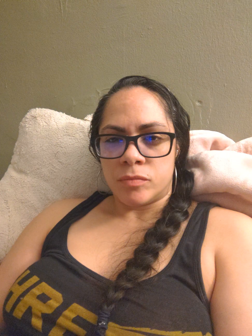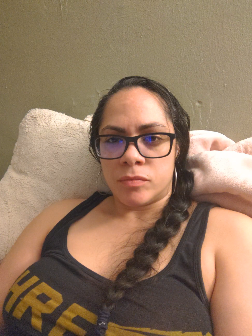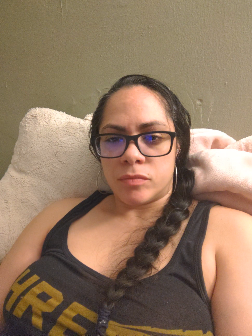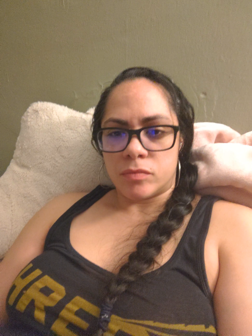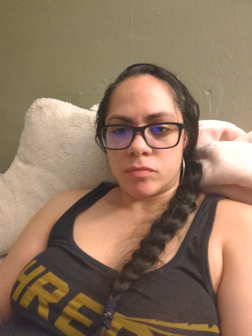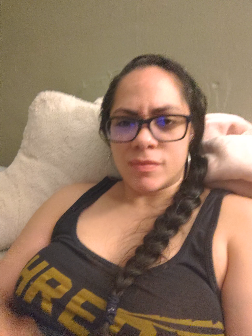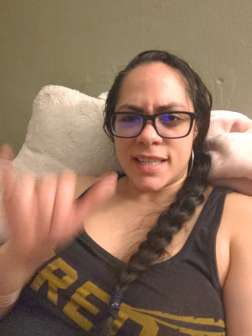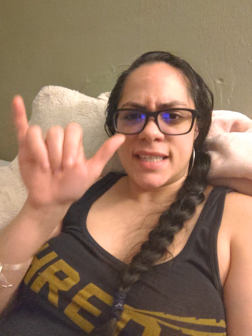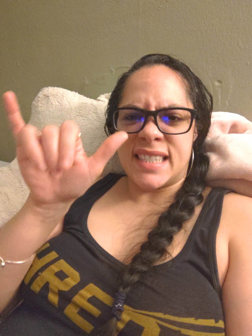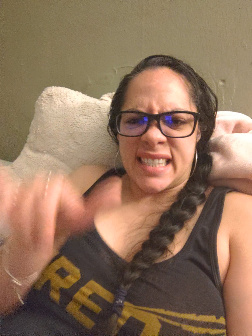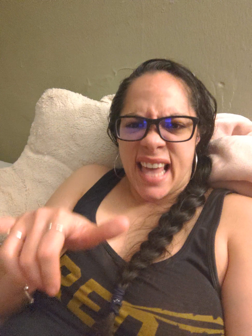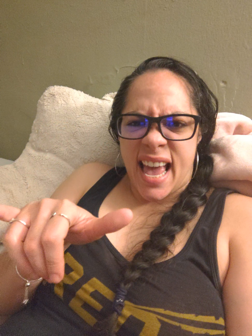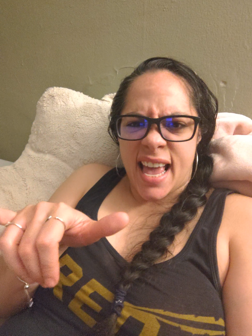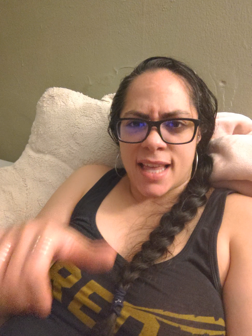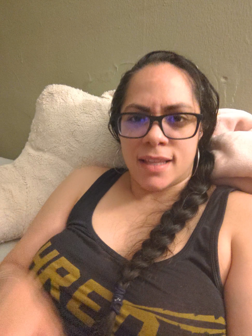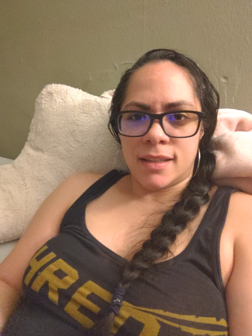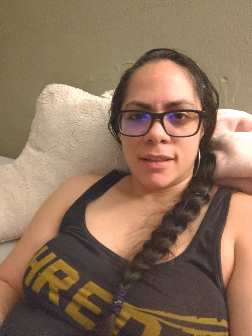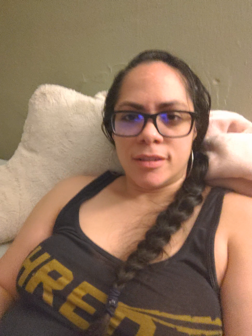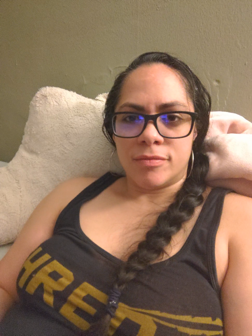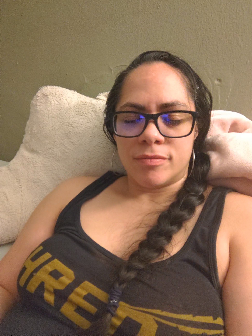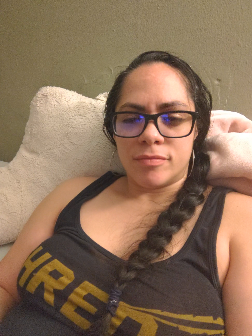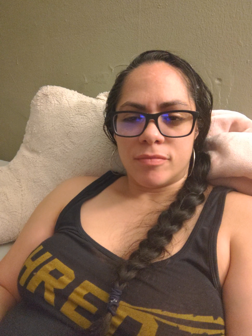stay